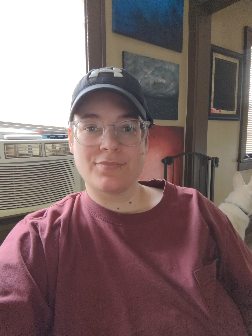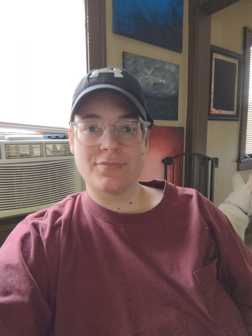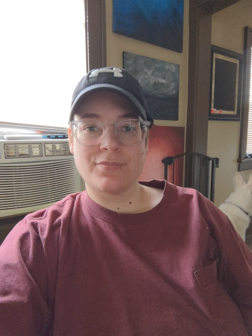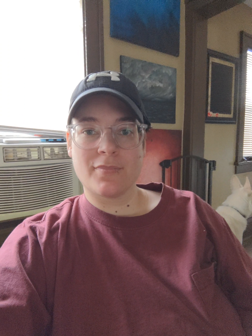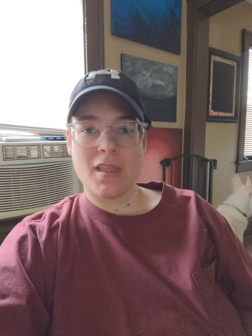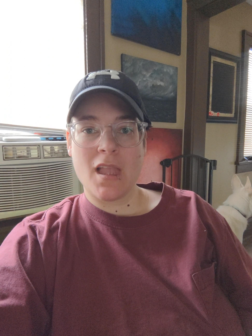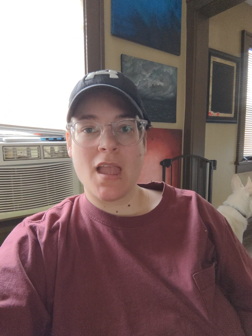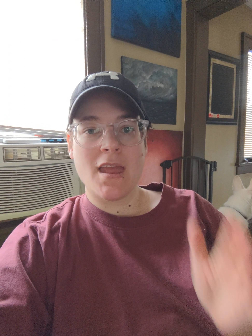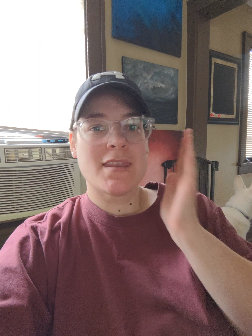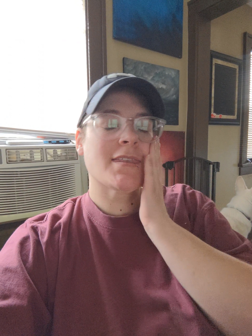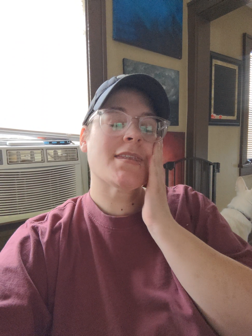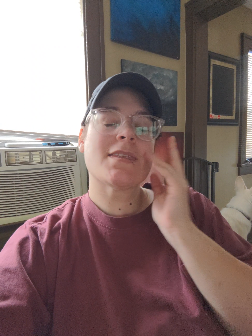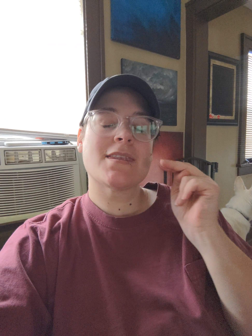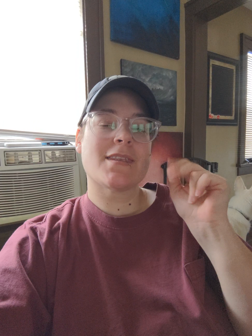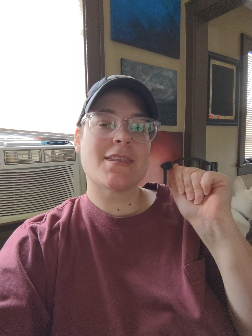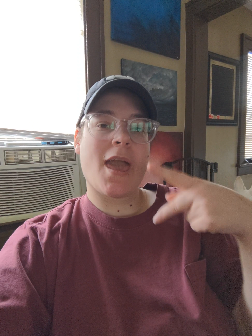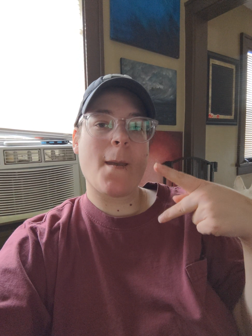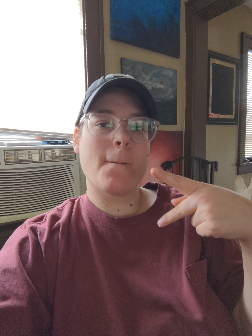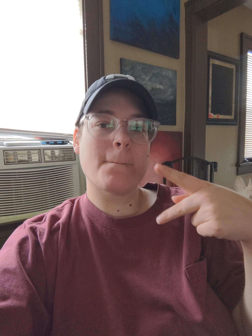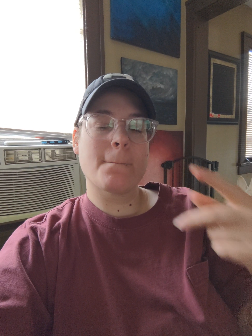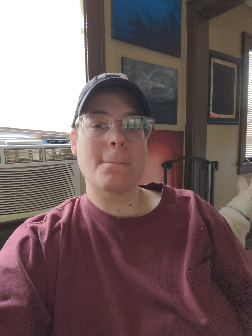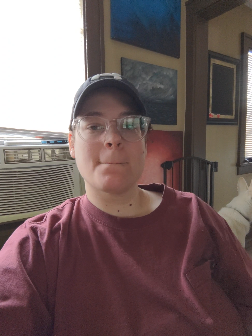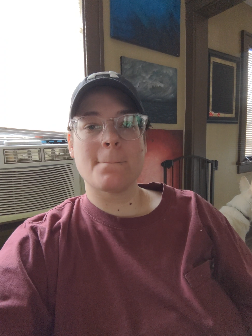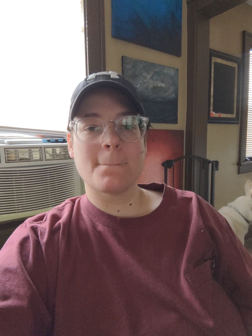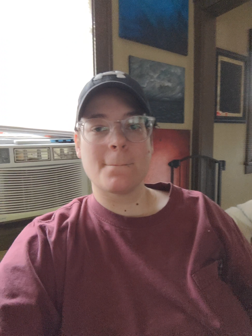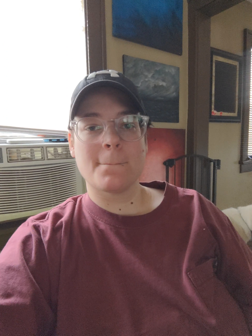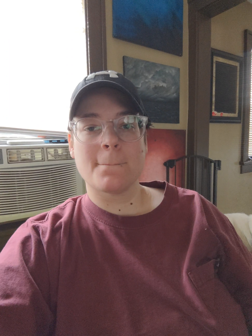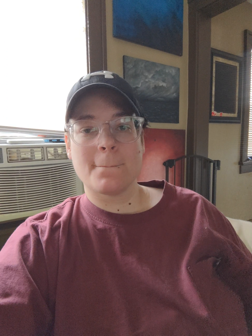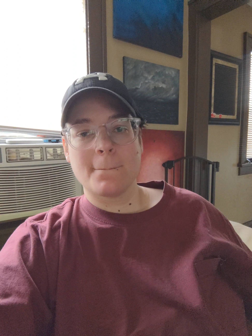nap